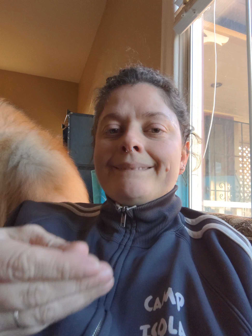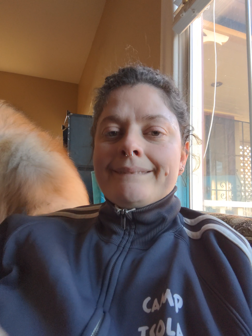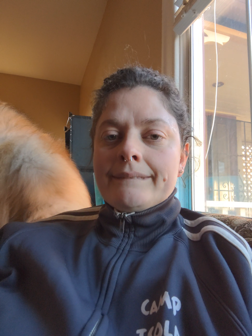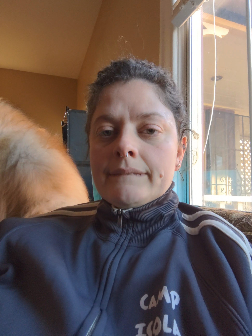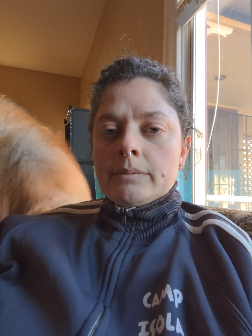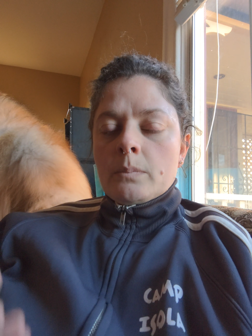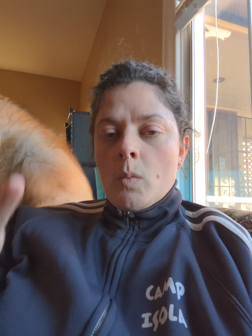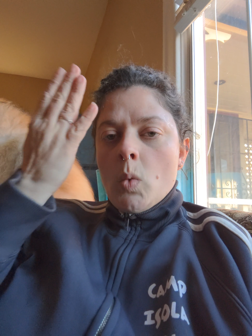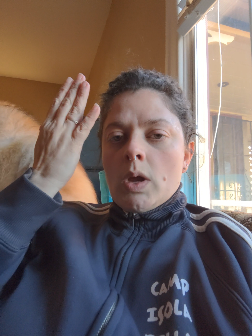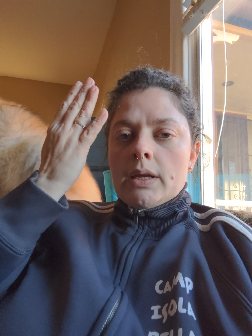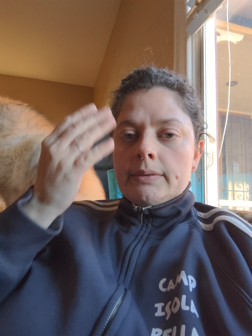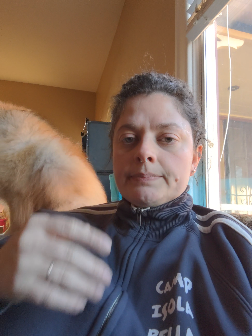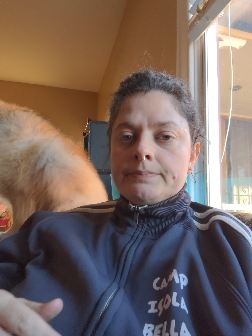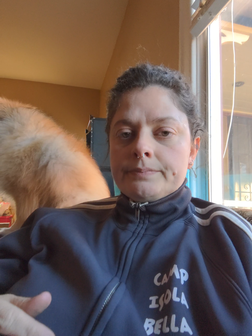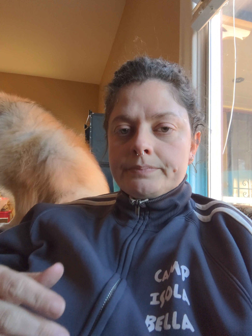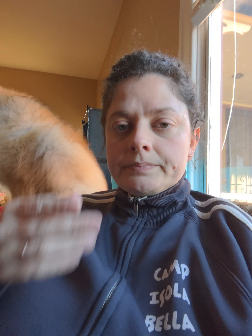morning